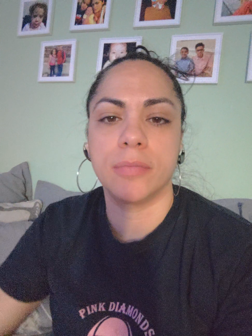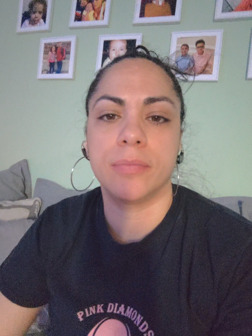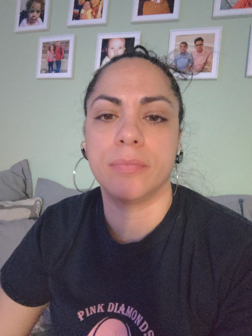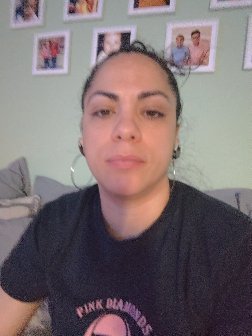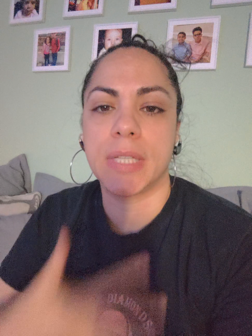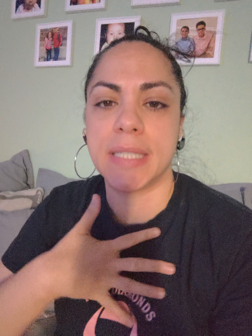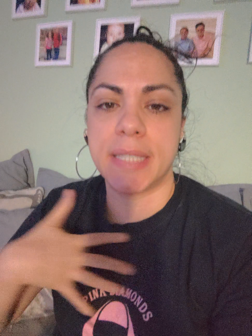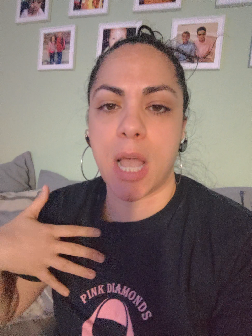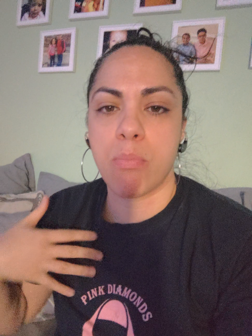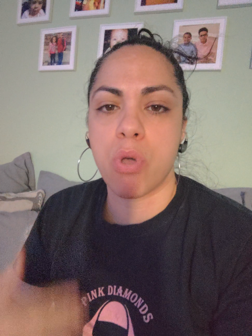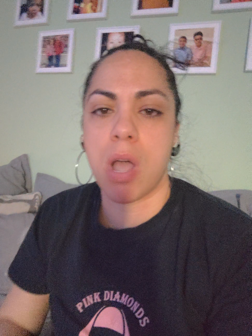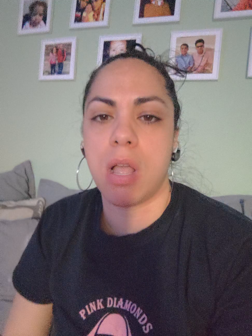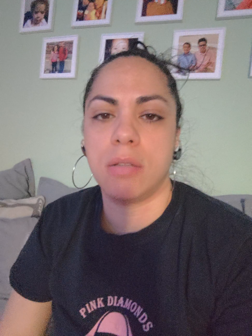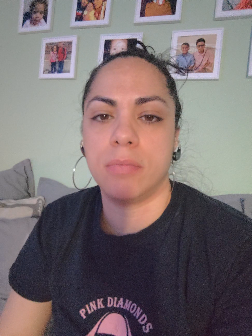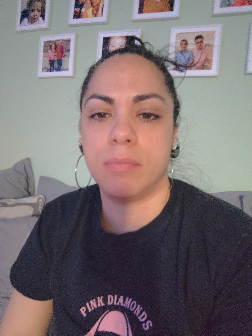zebra